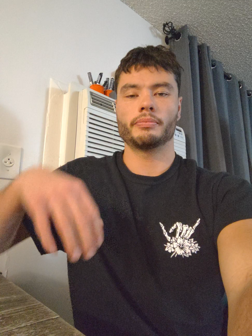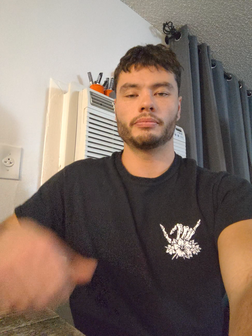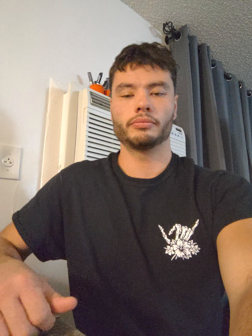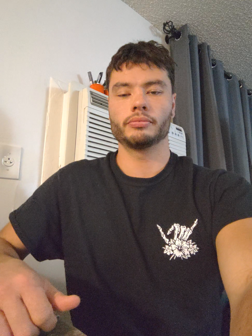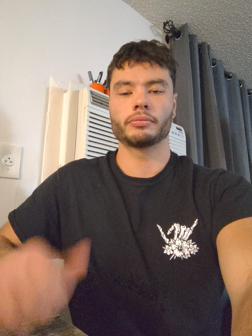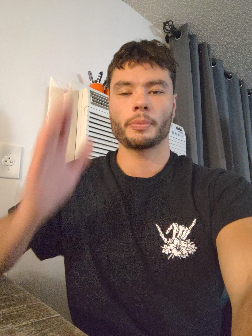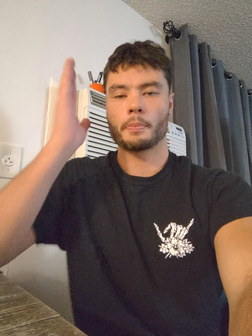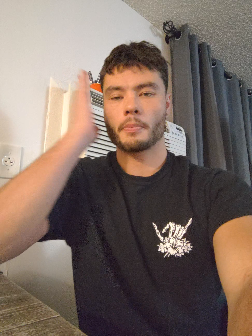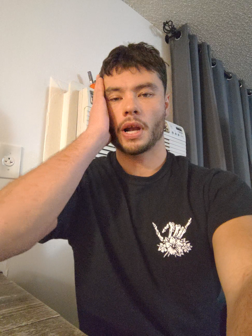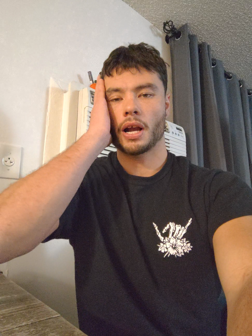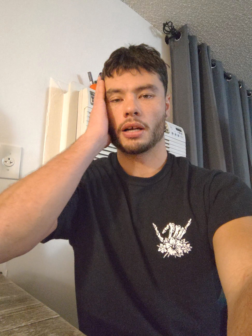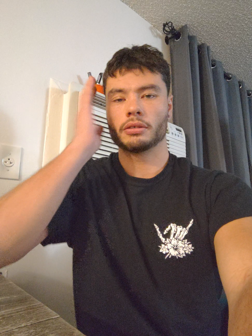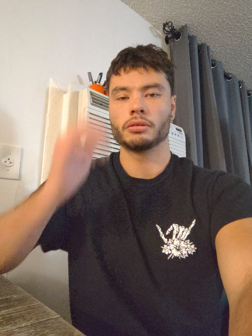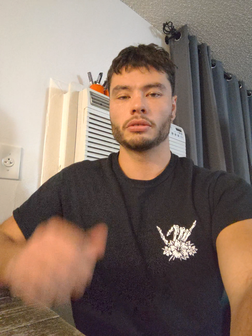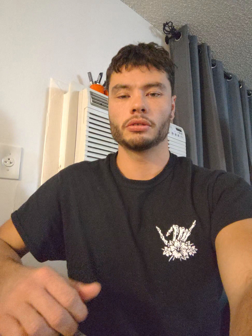bed